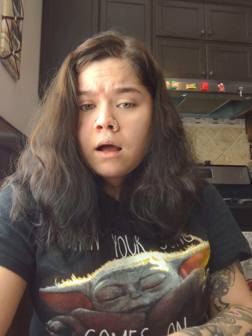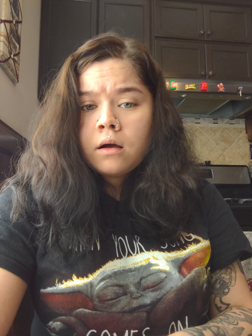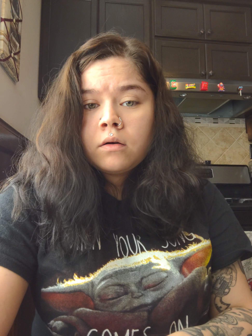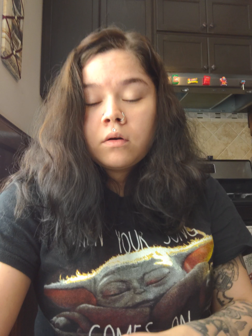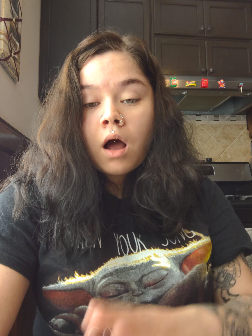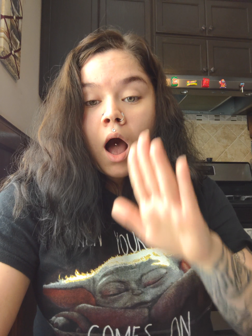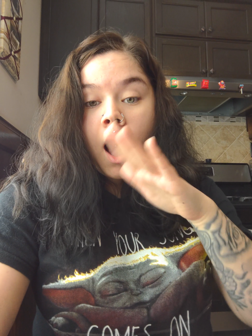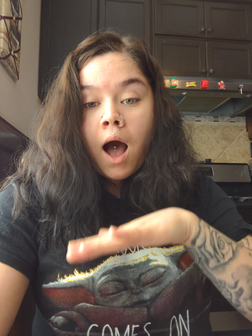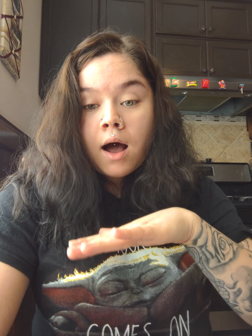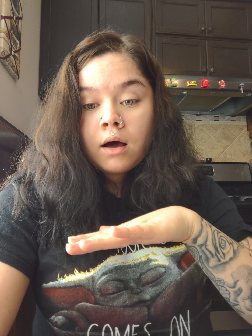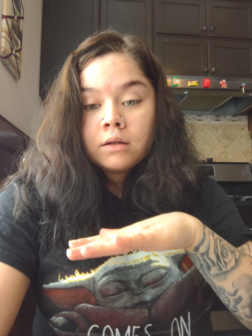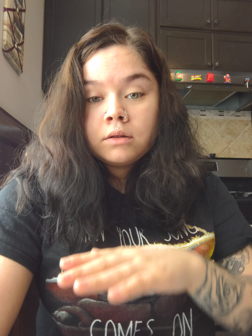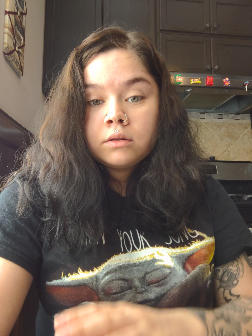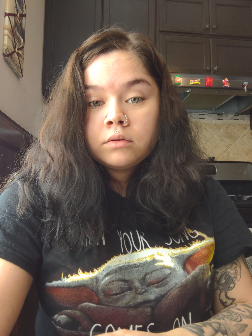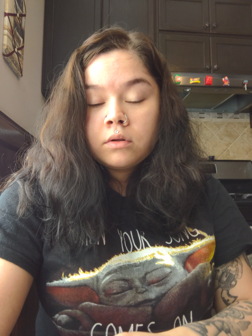on